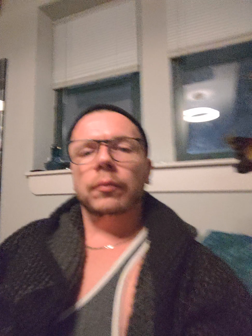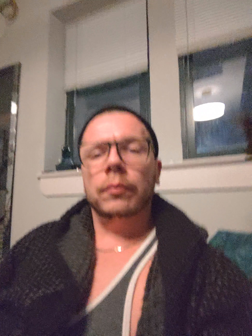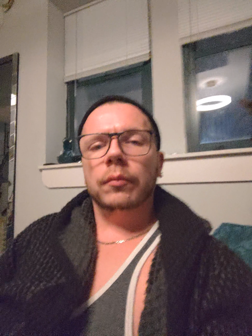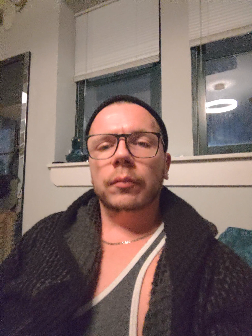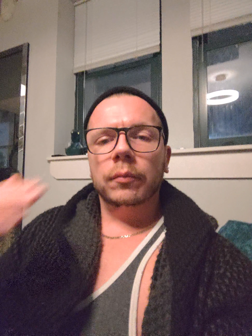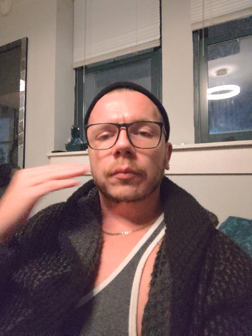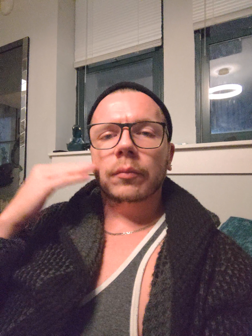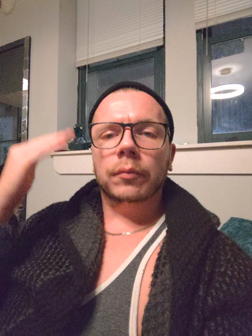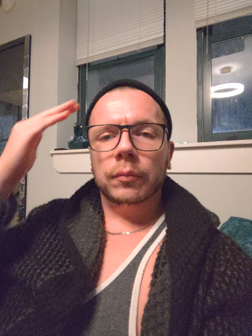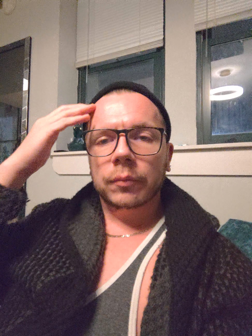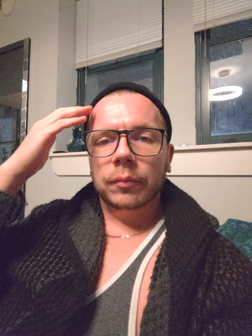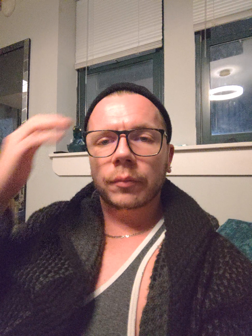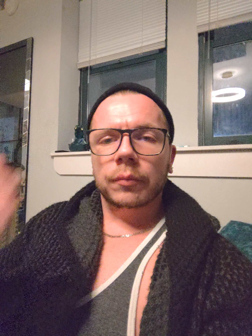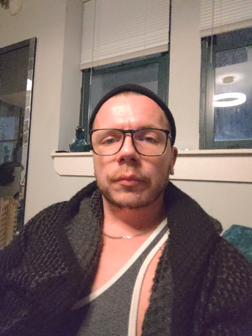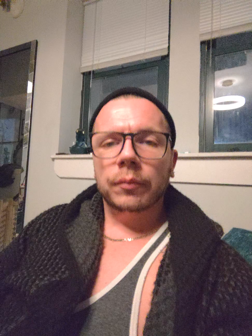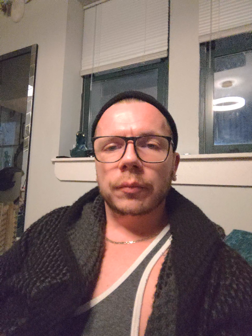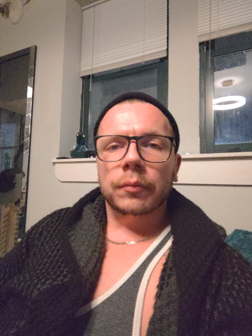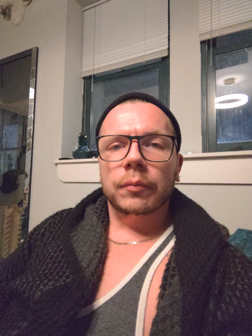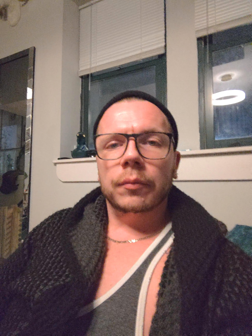head